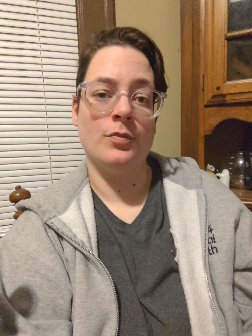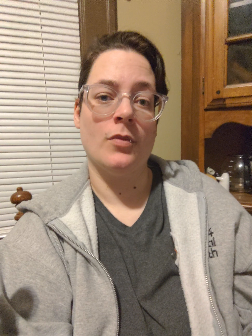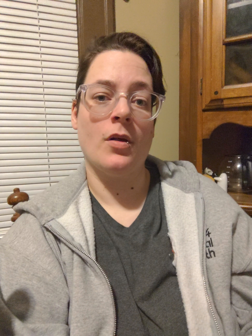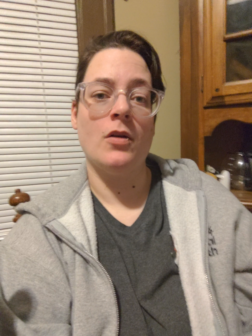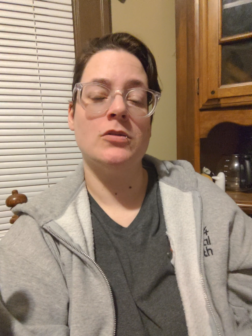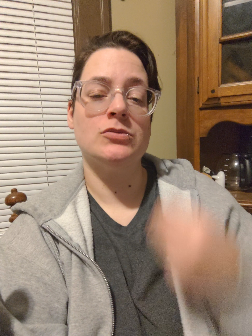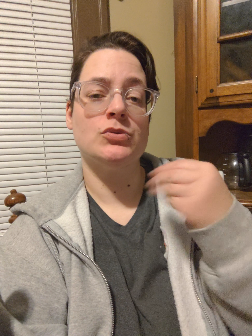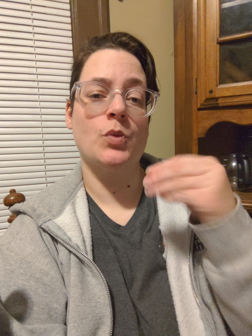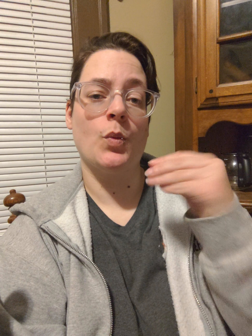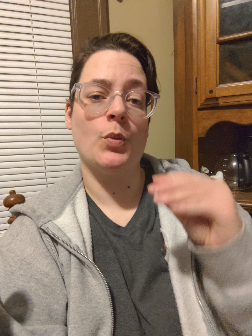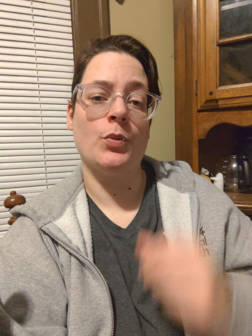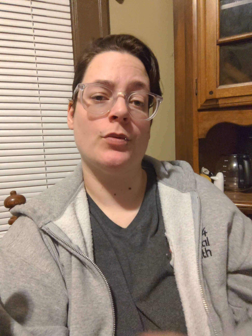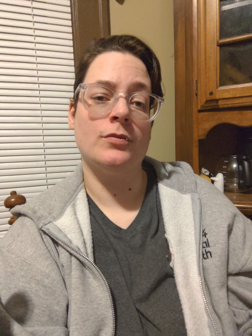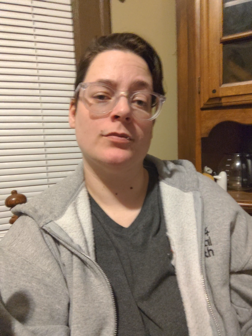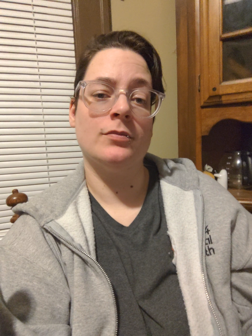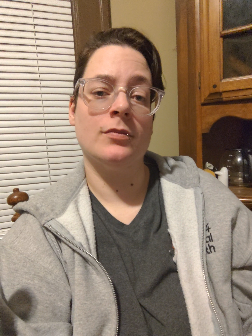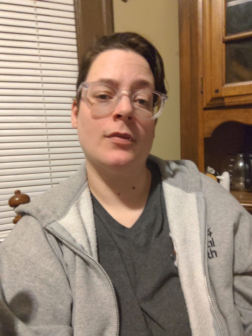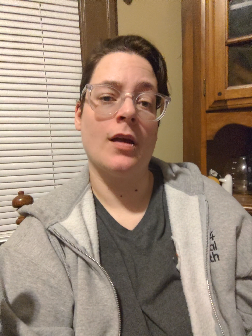store